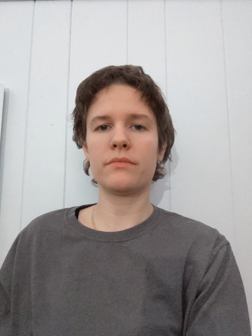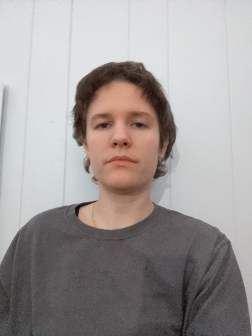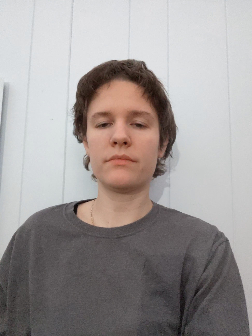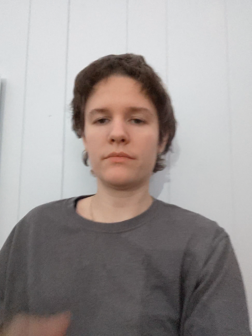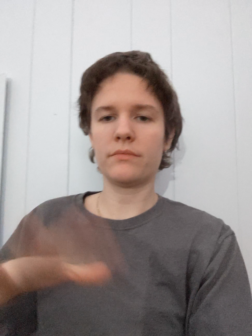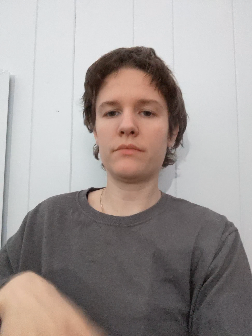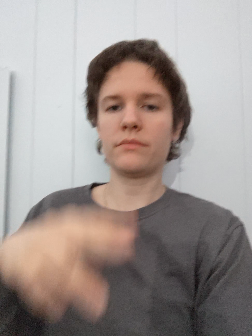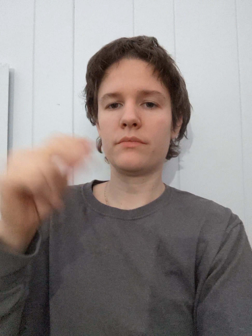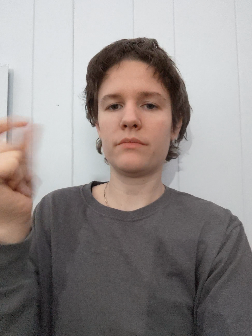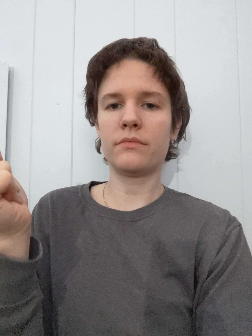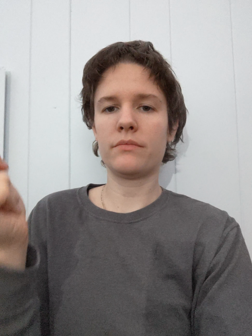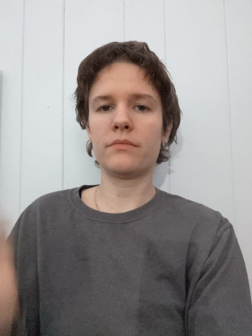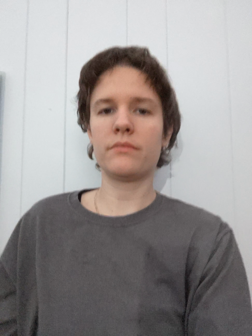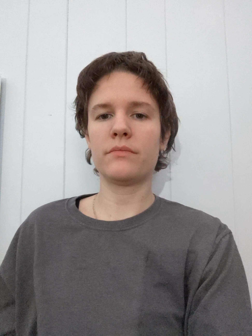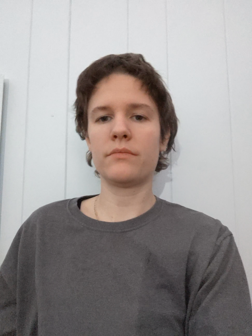dog